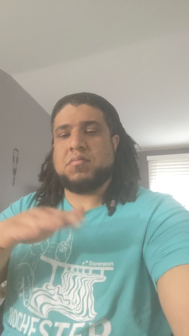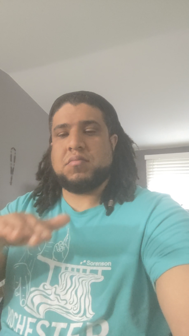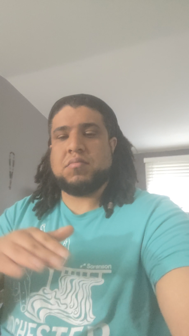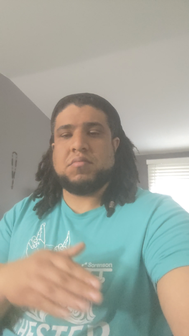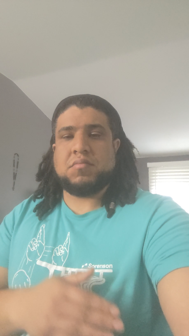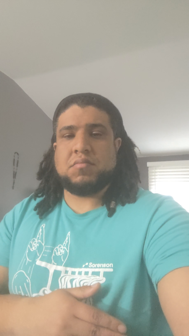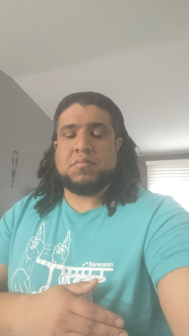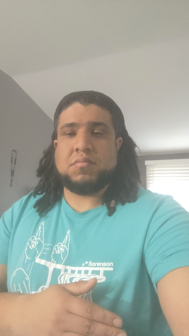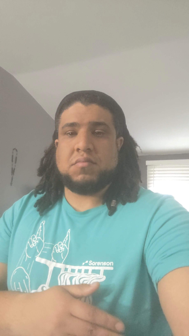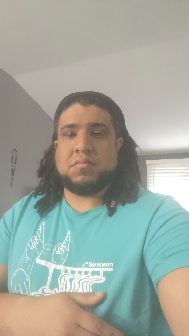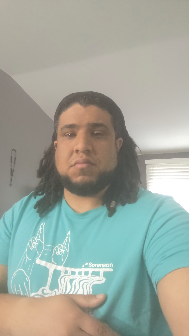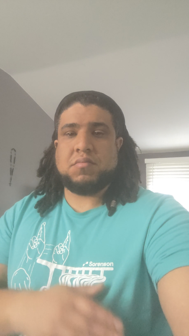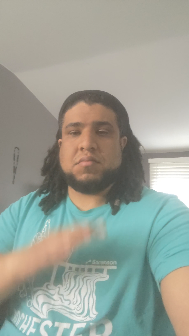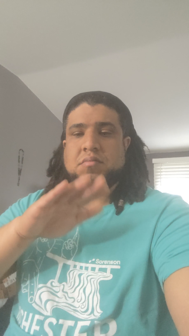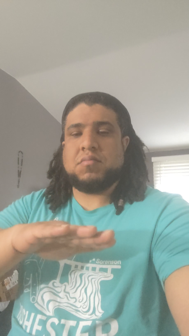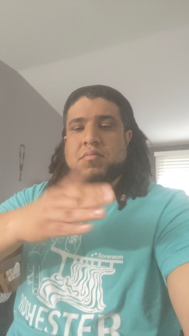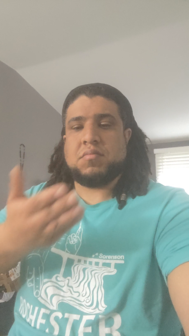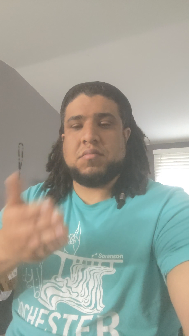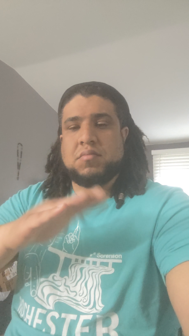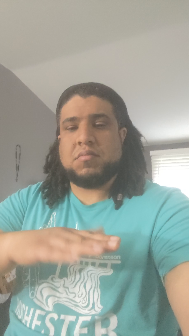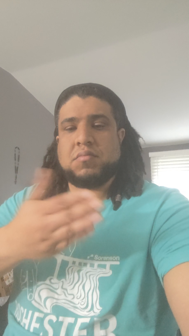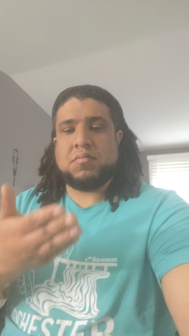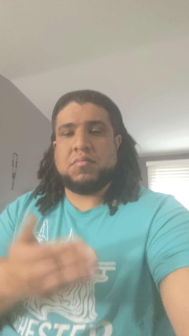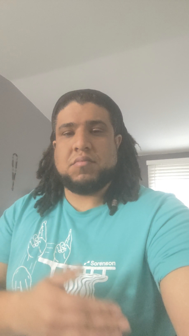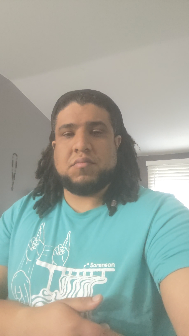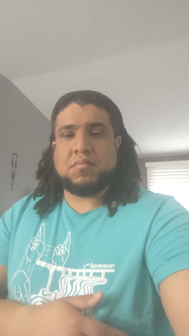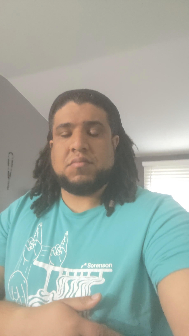kitchen